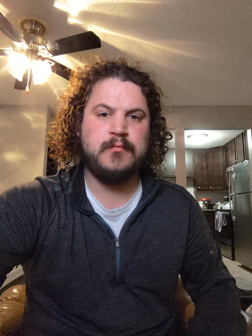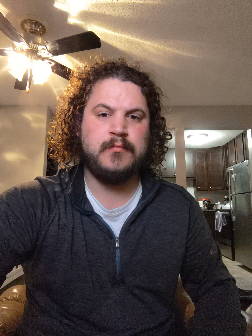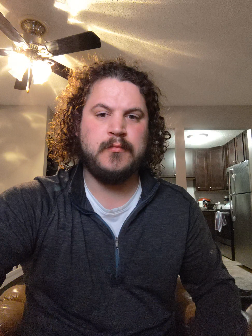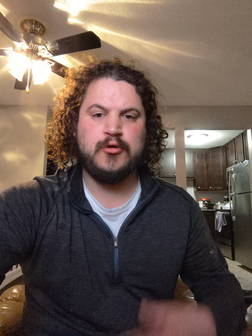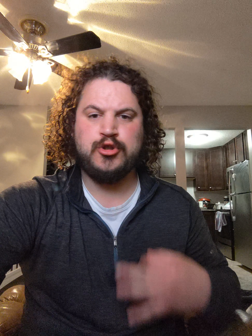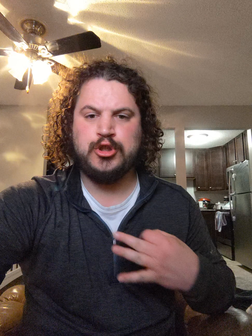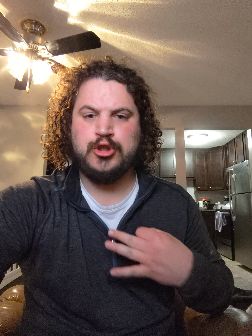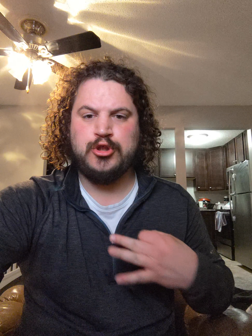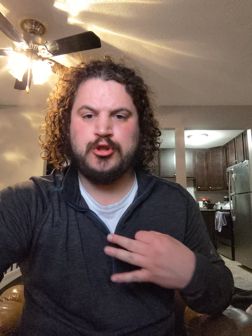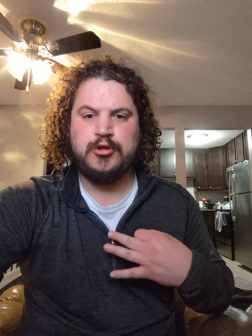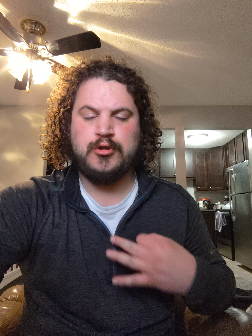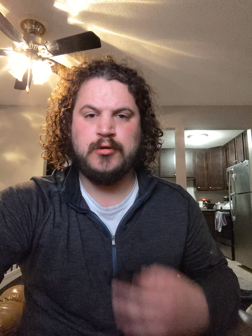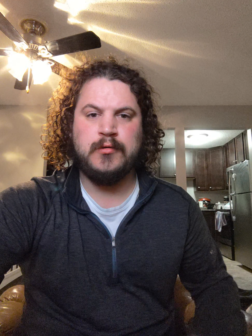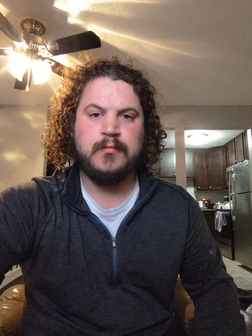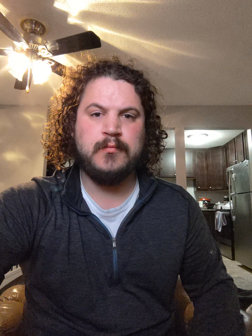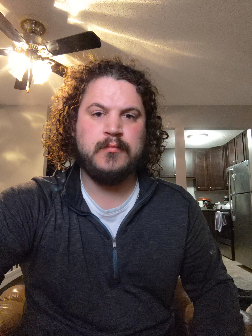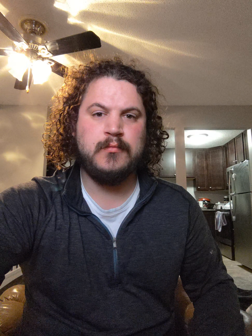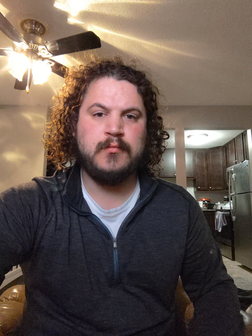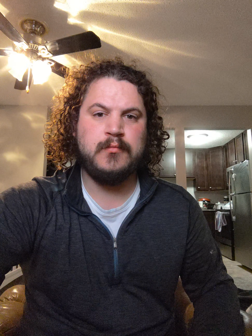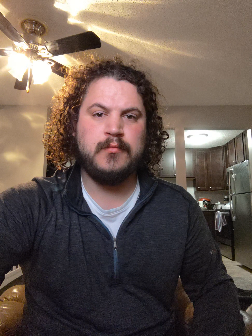shirt